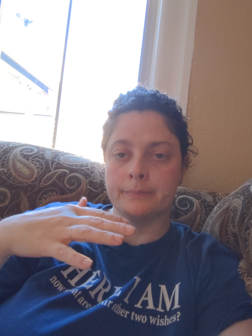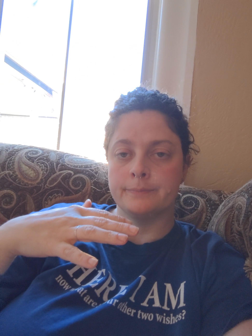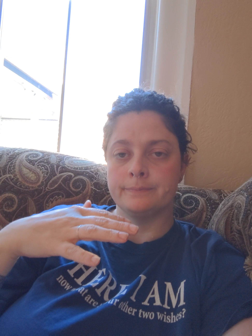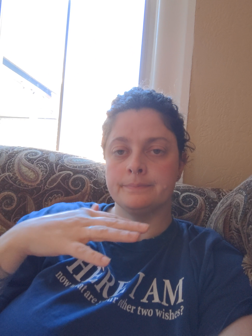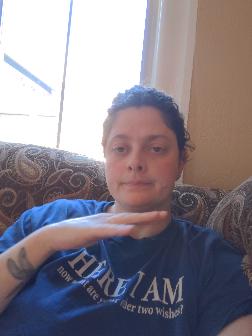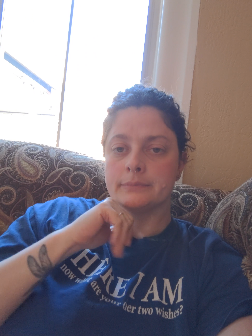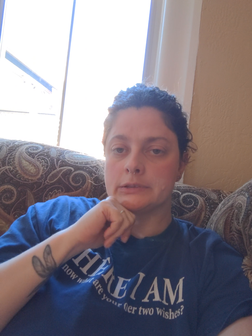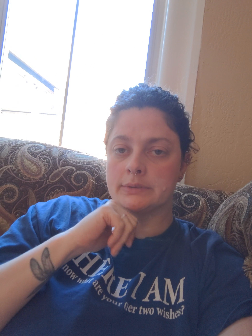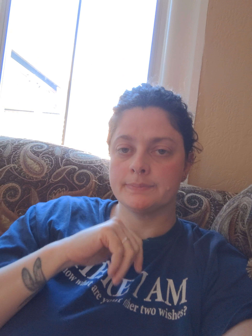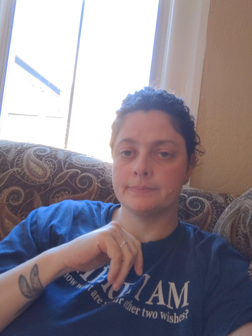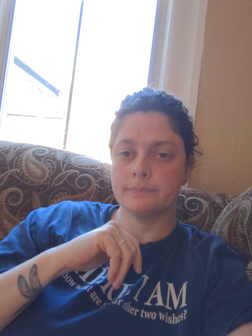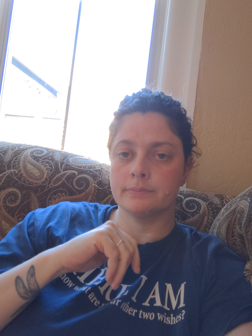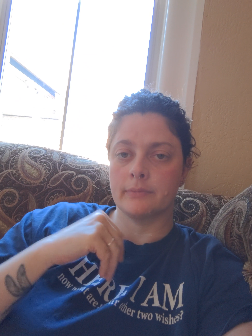pig